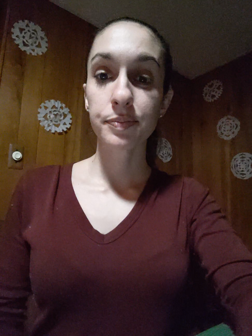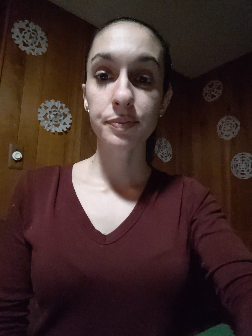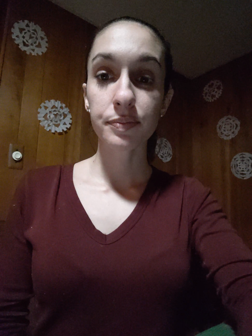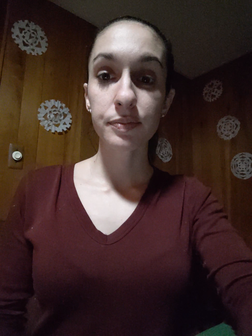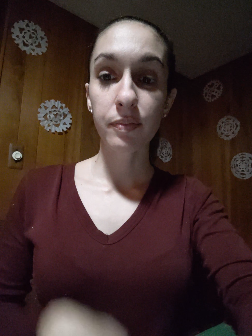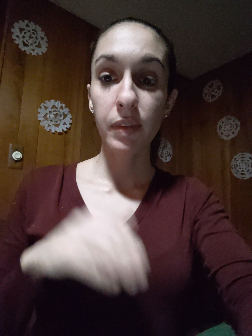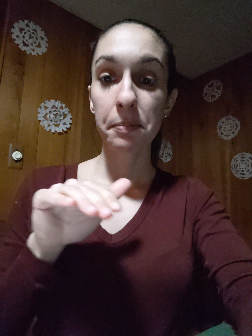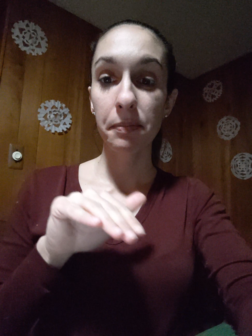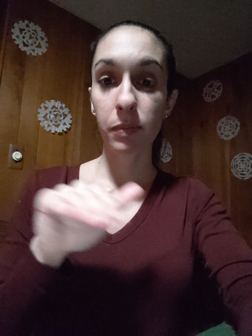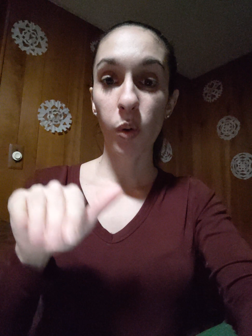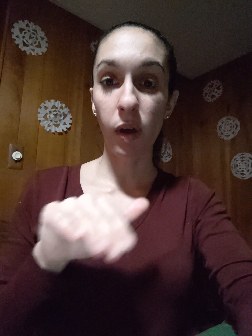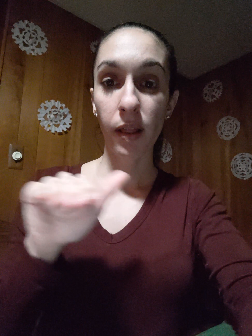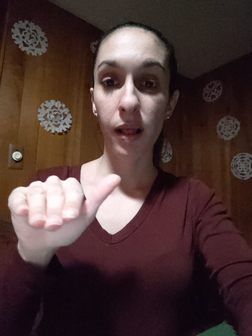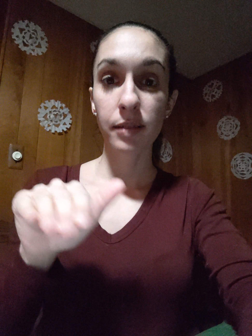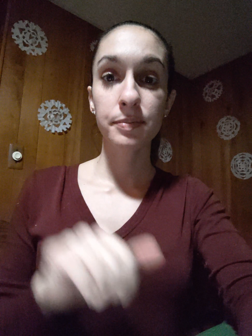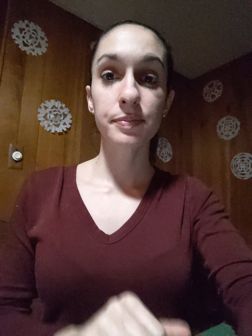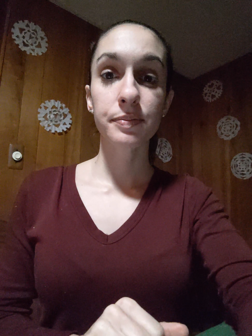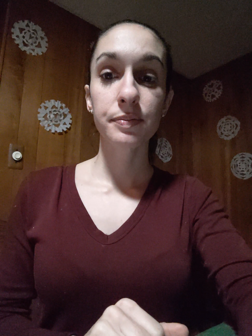pool